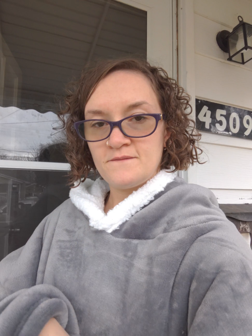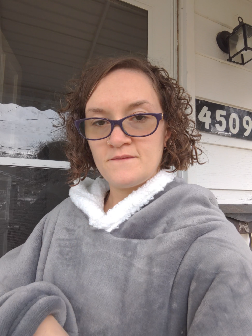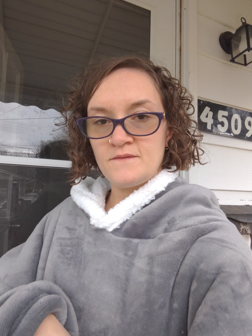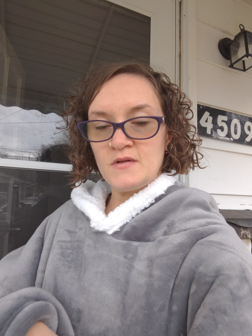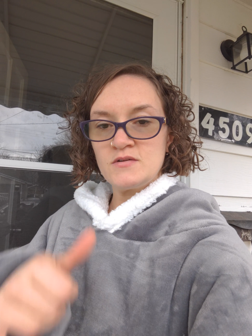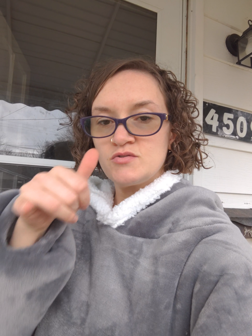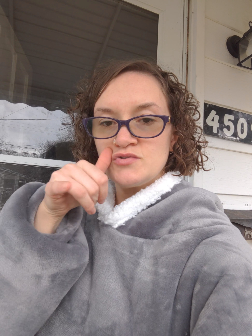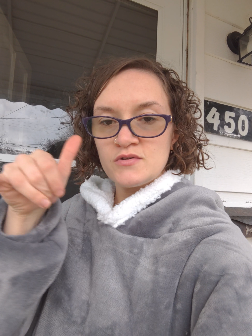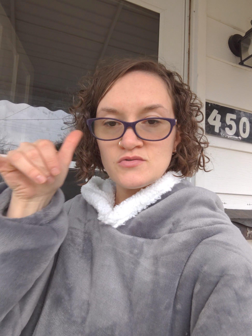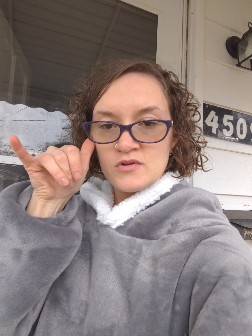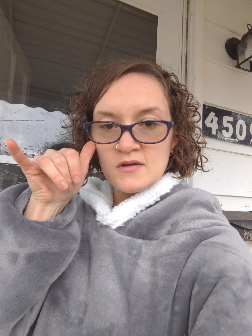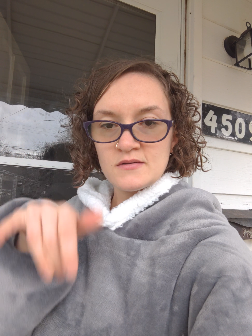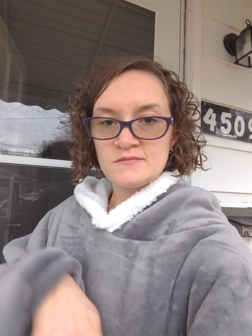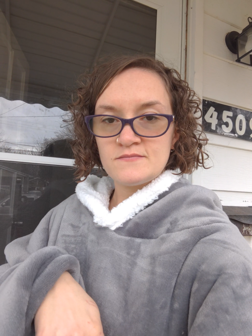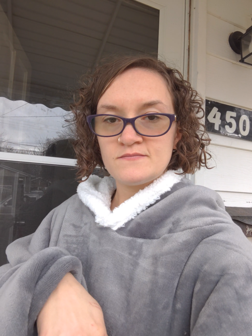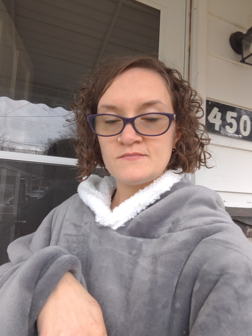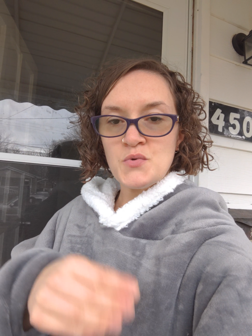yesterday